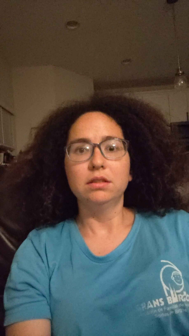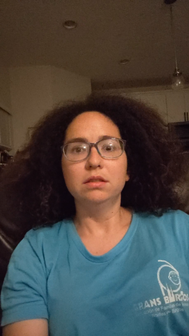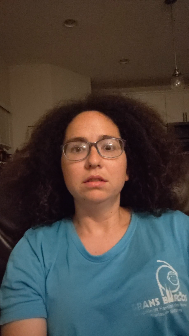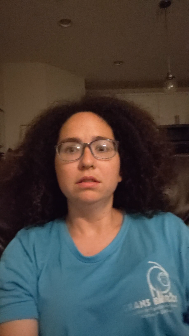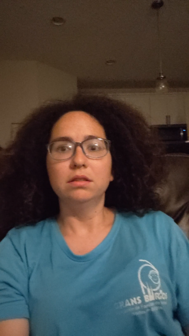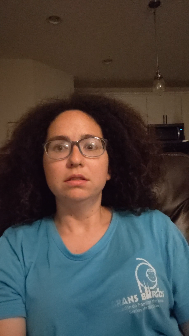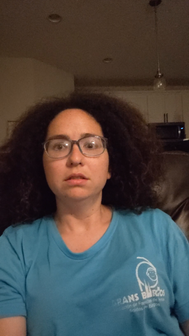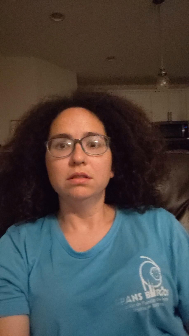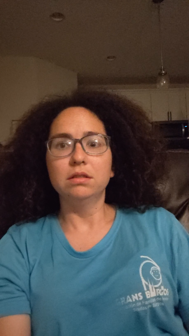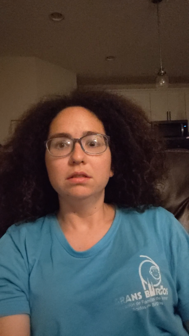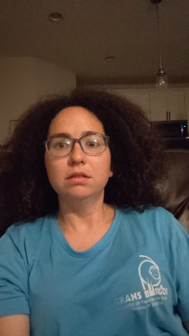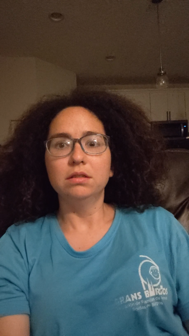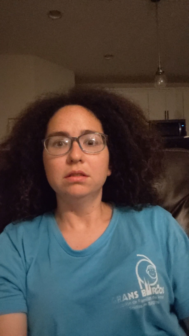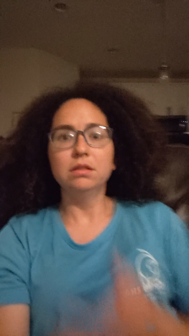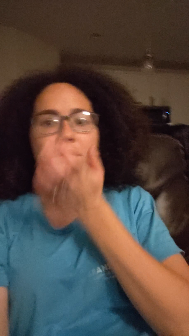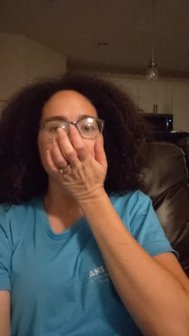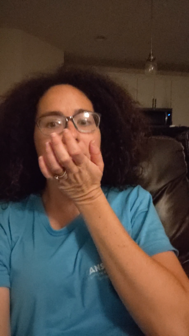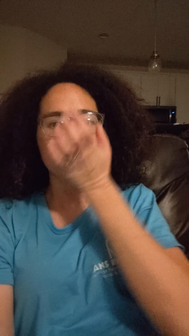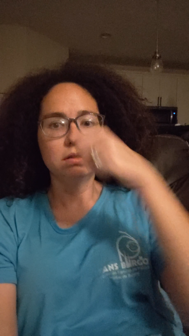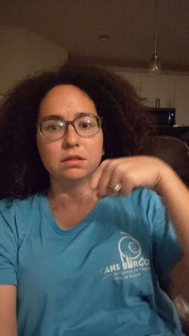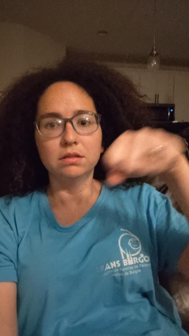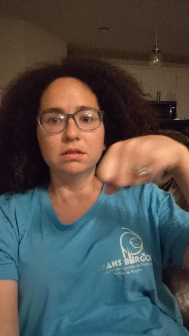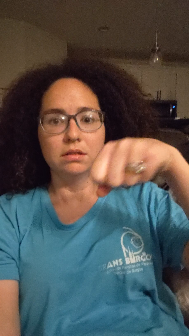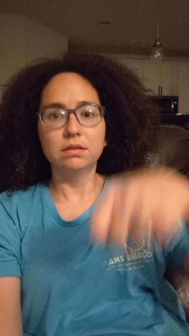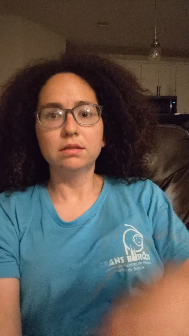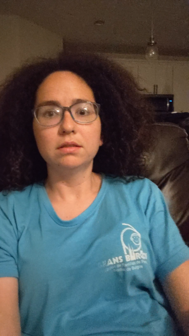lawn mower